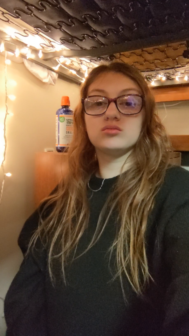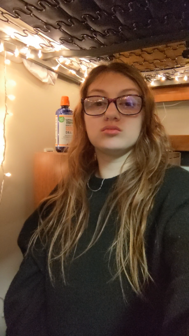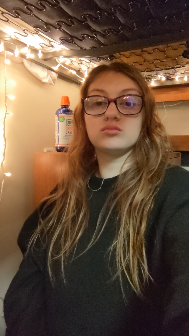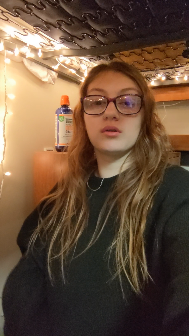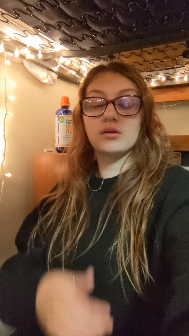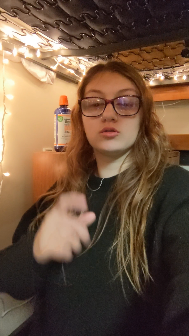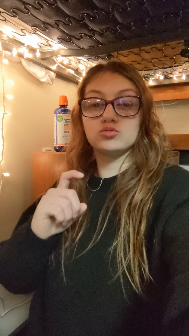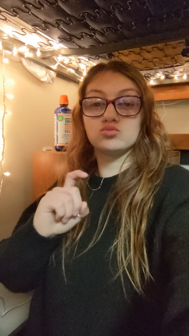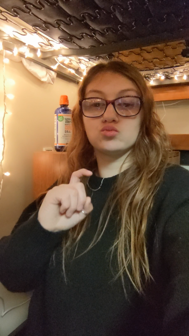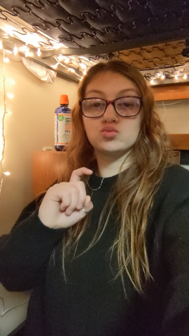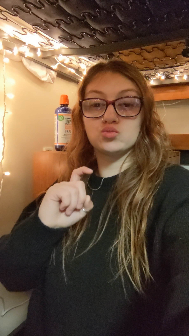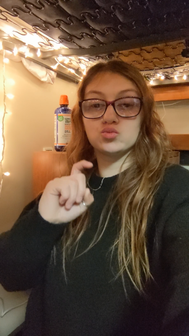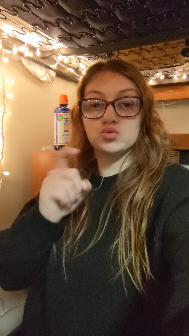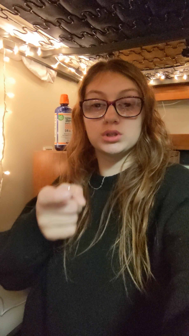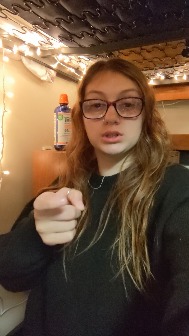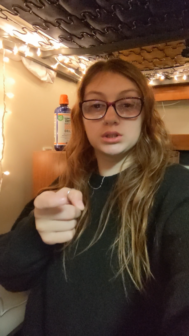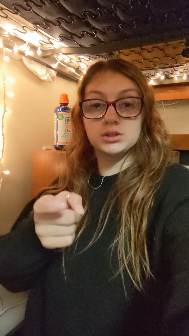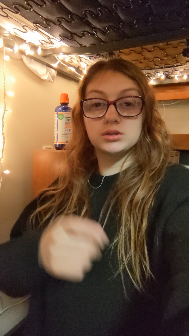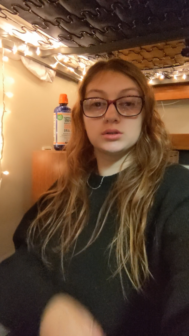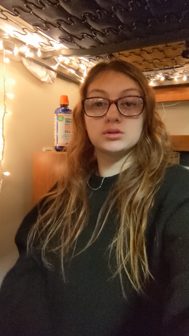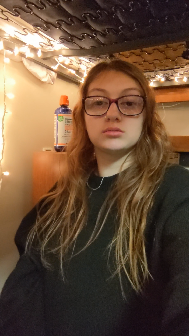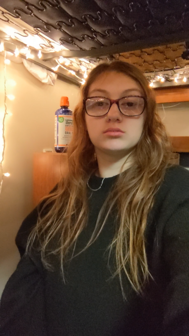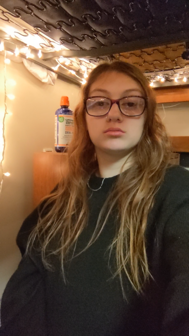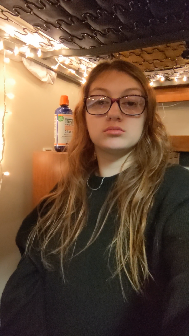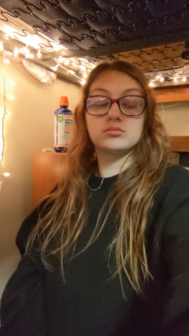present